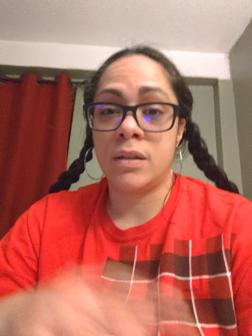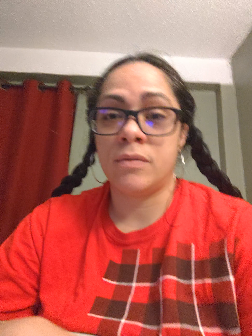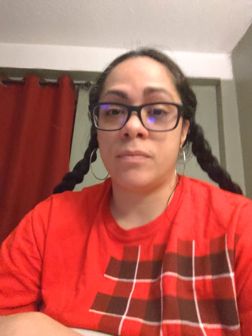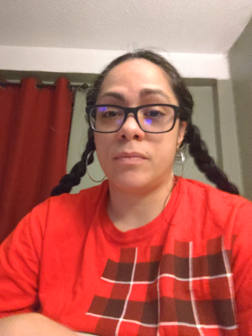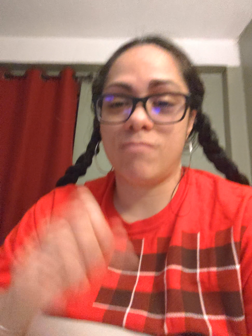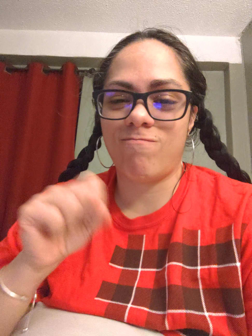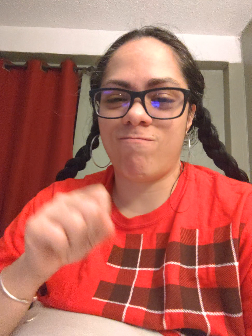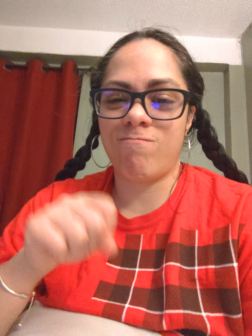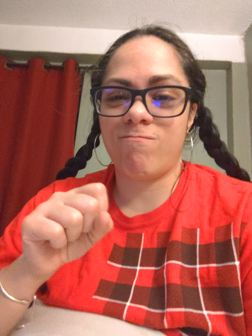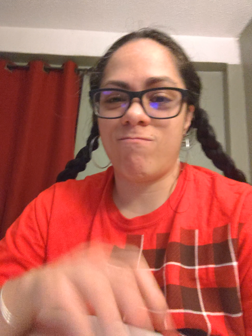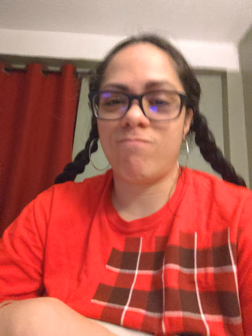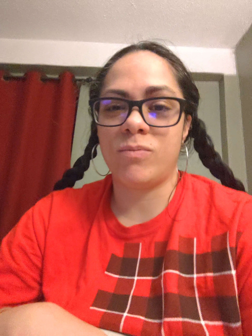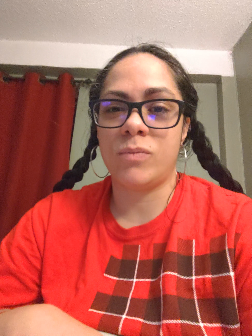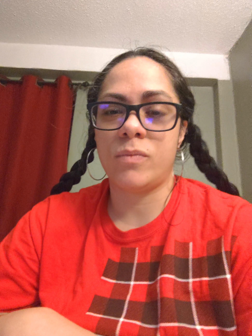yes